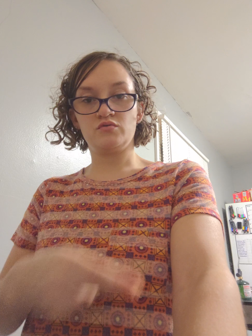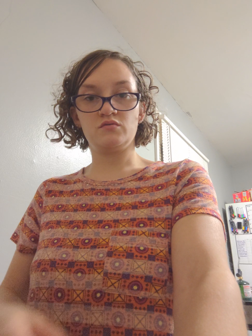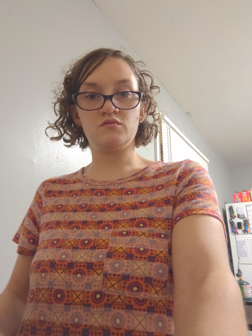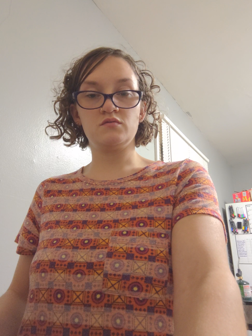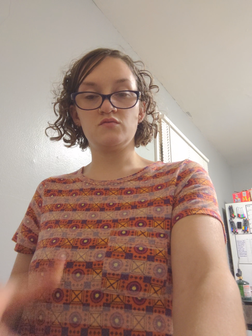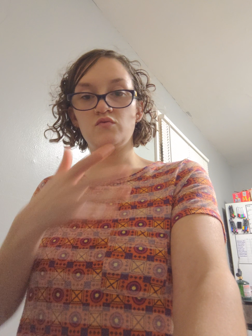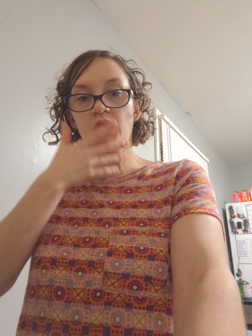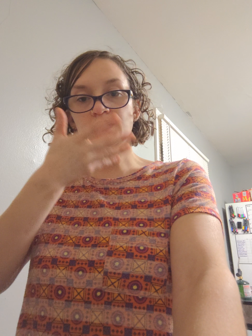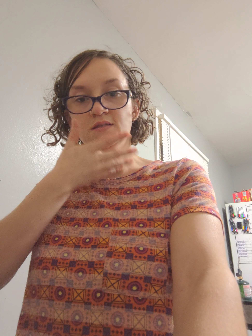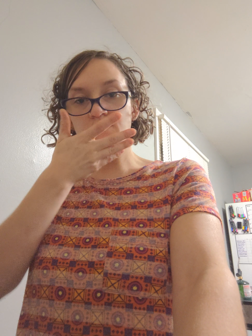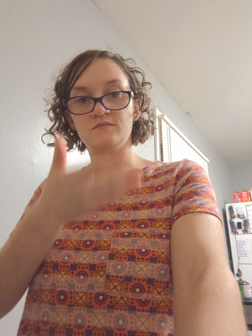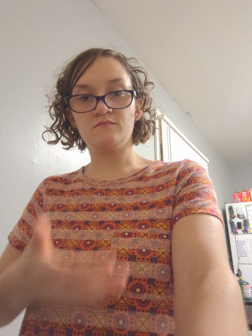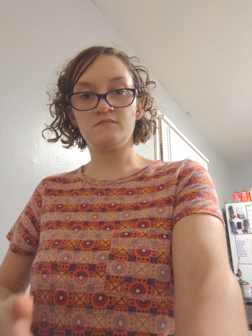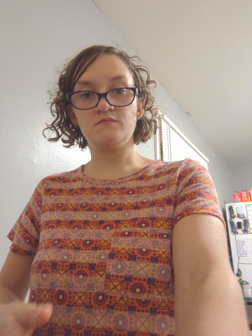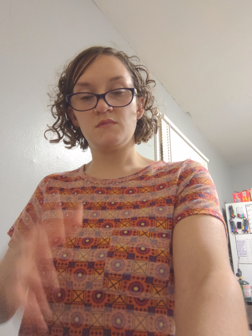grass